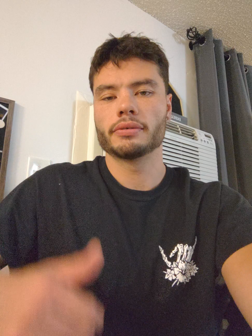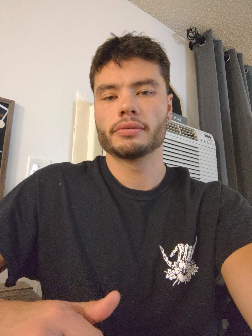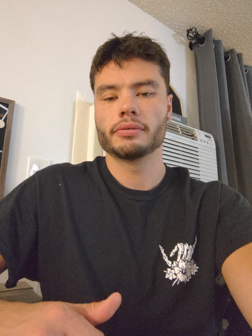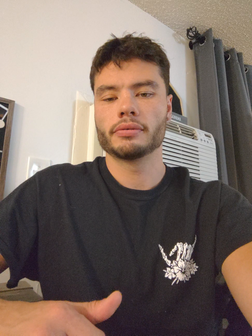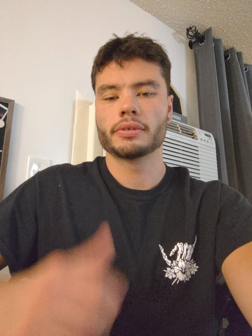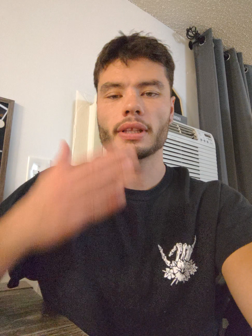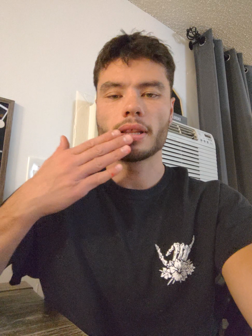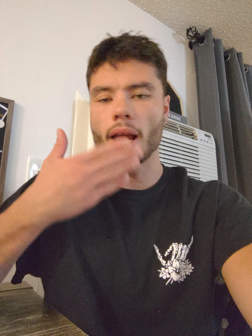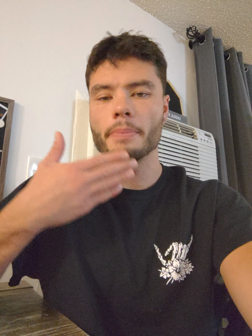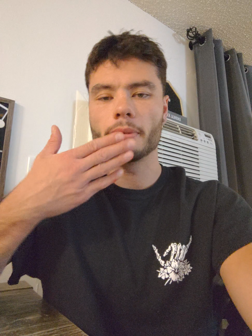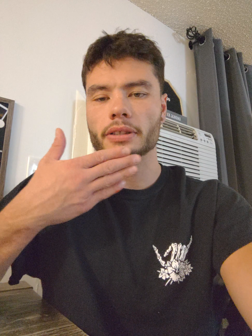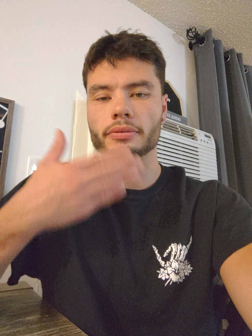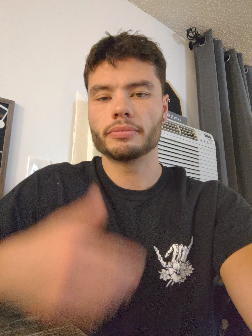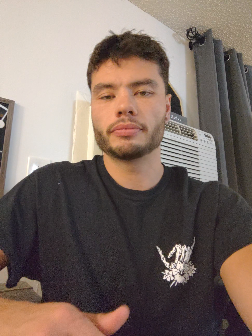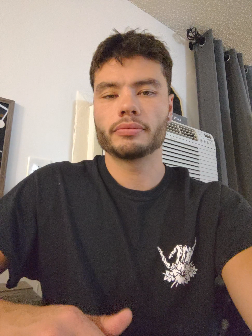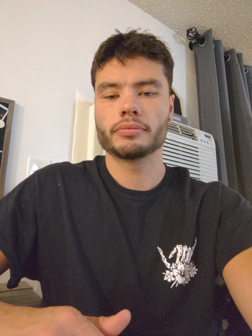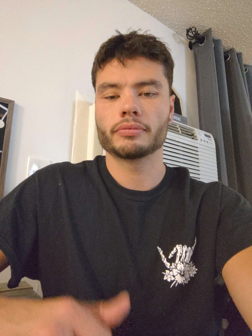napkin